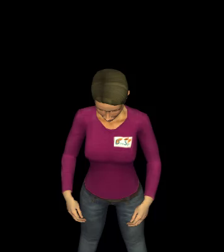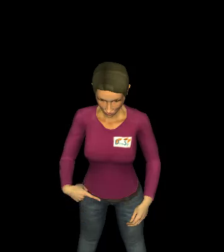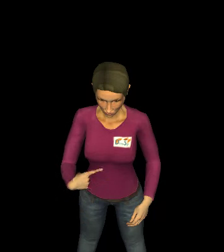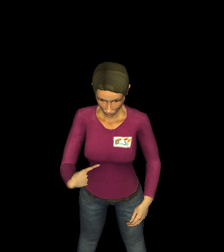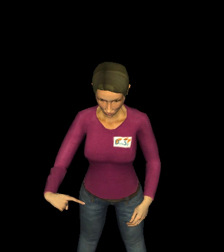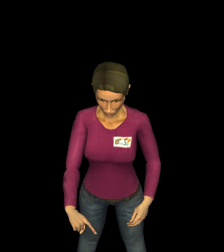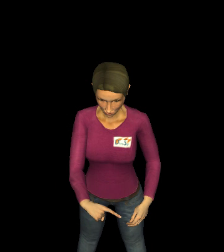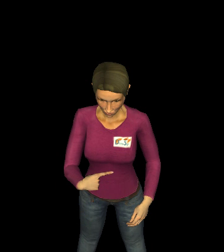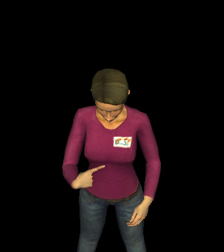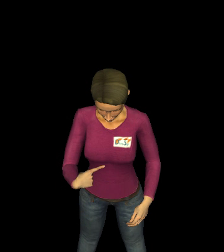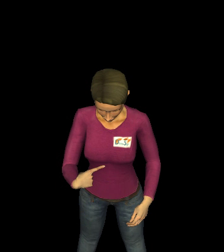نحن